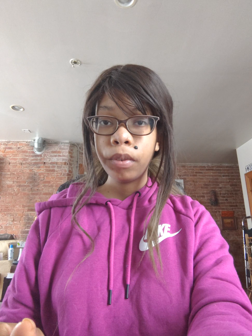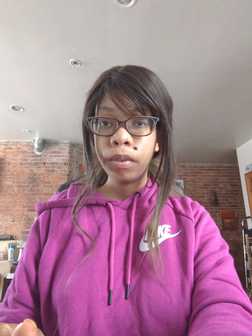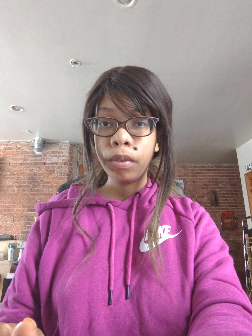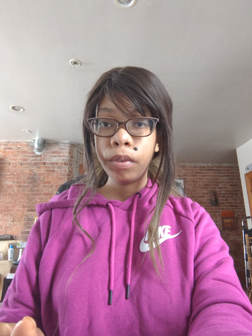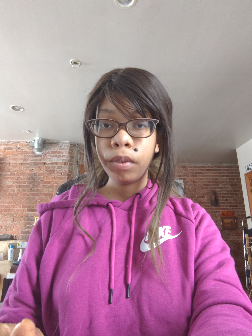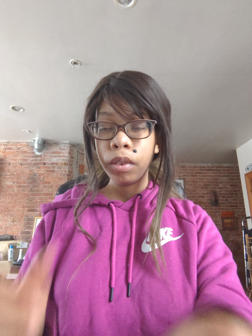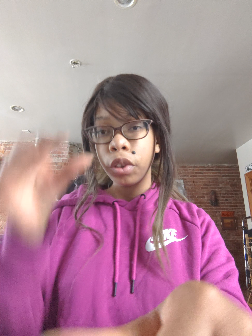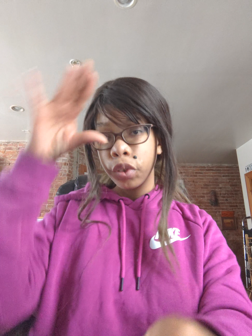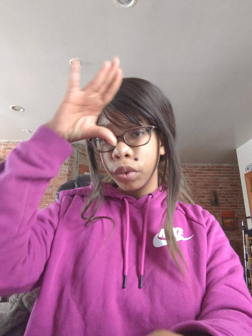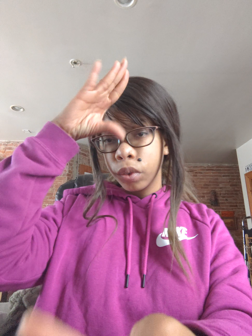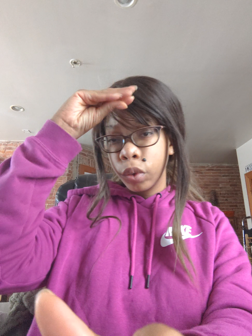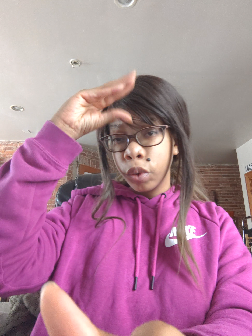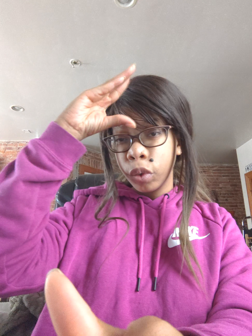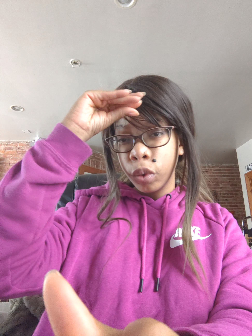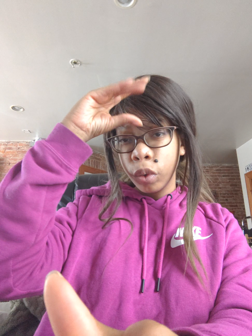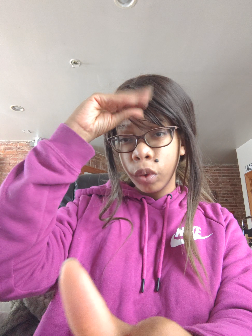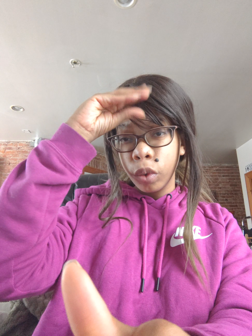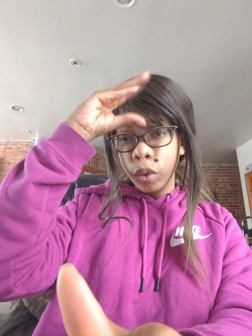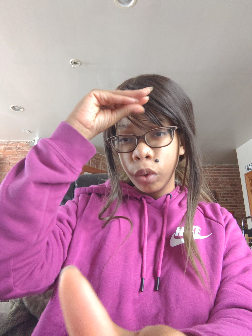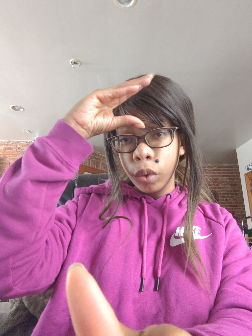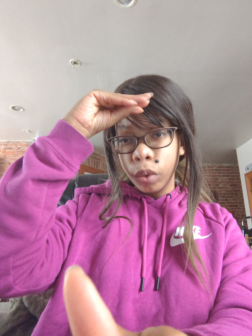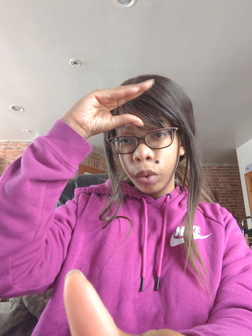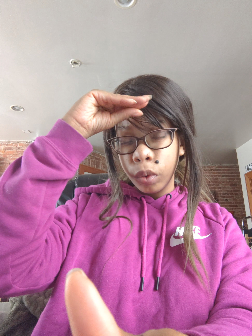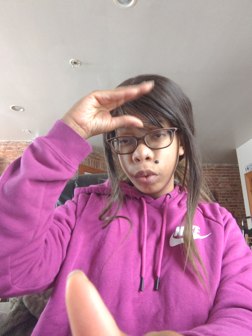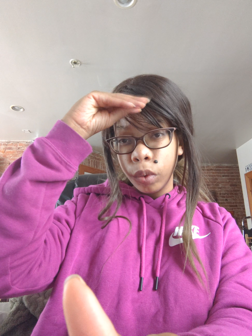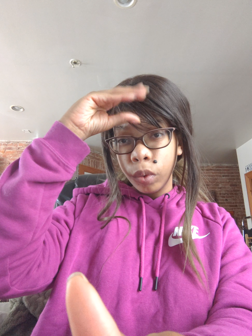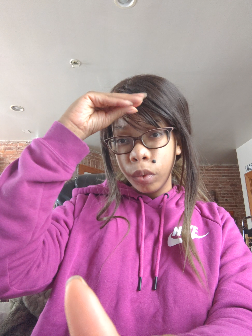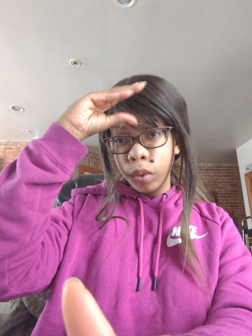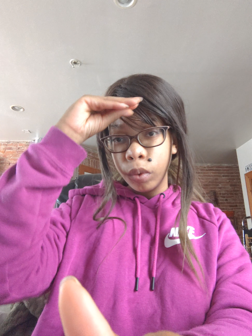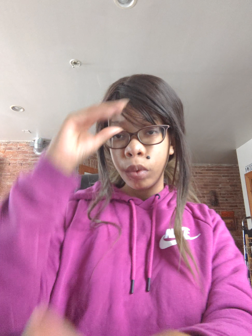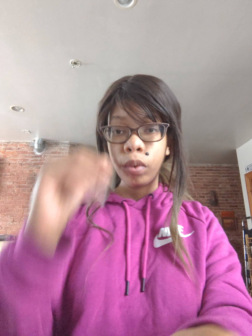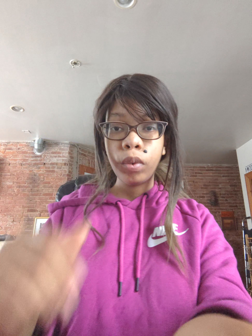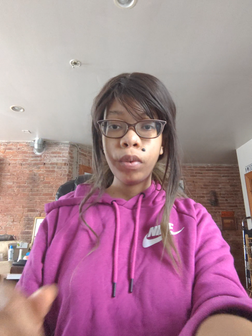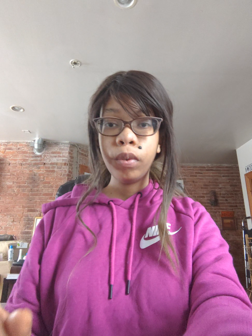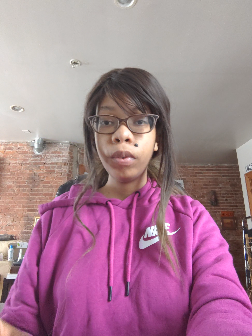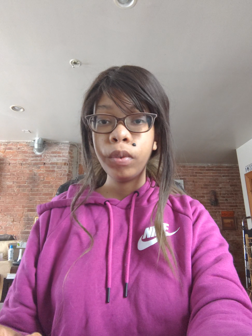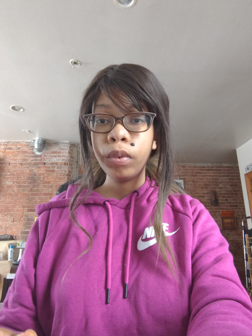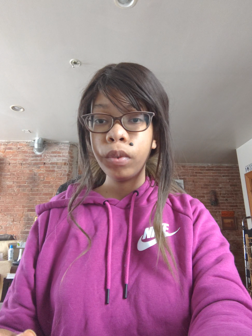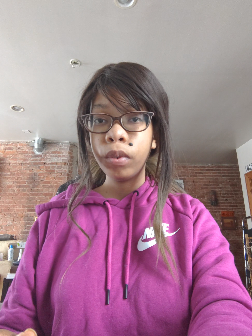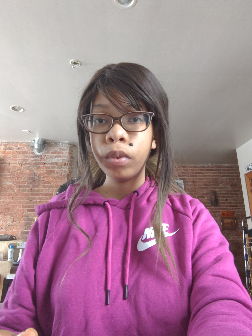boy